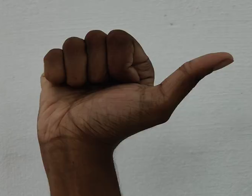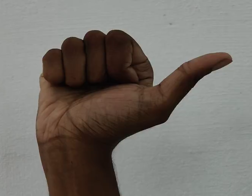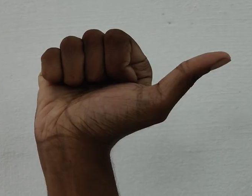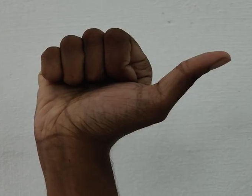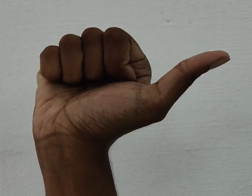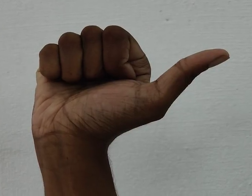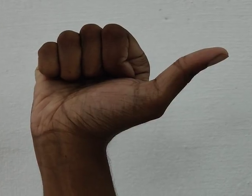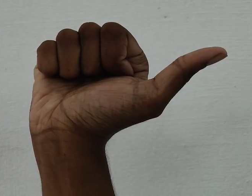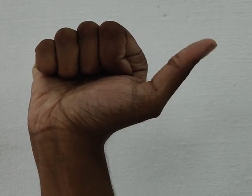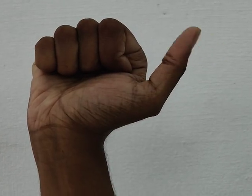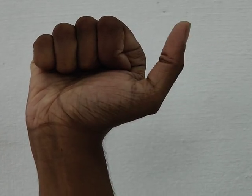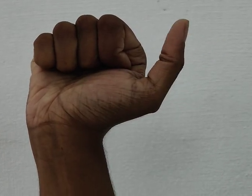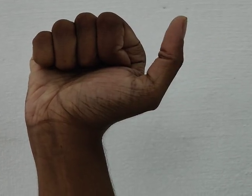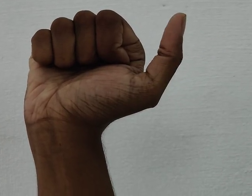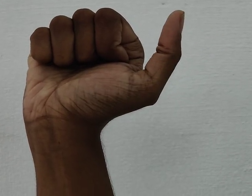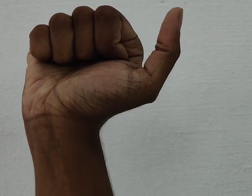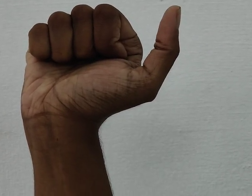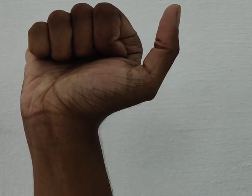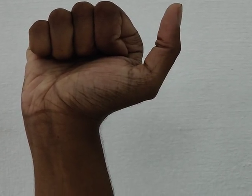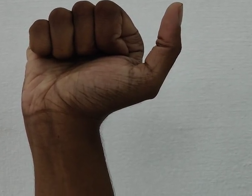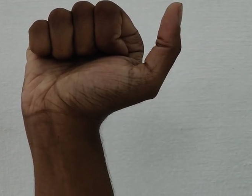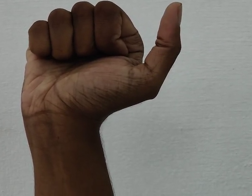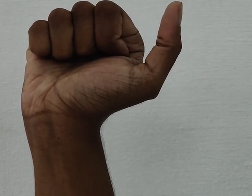ഏ